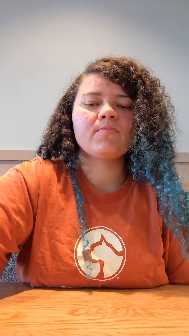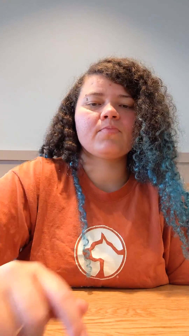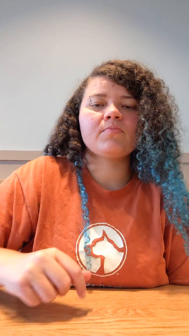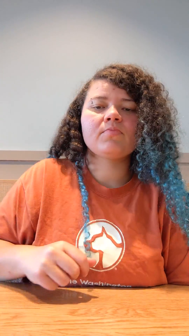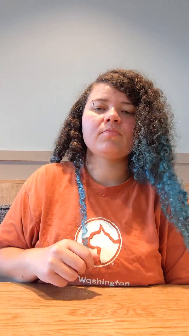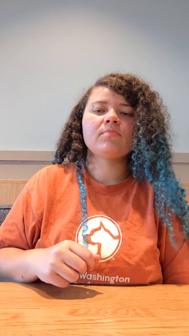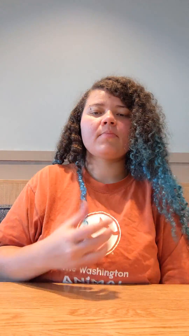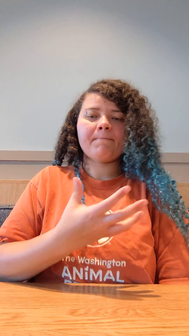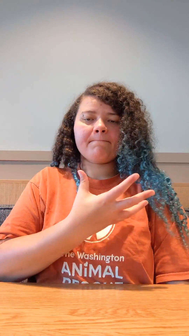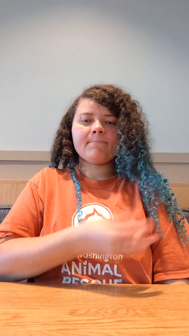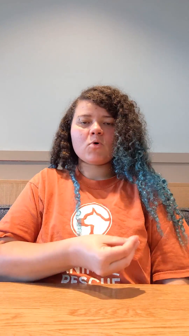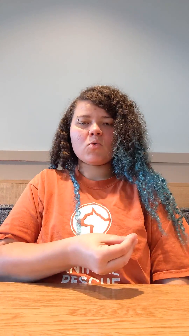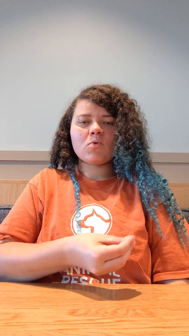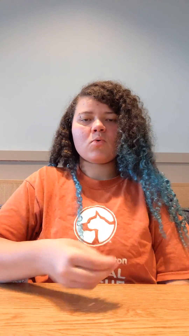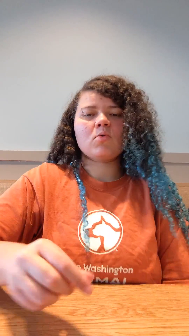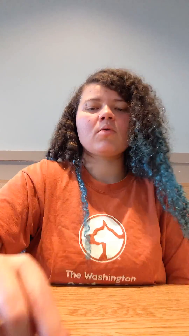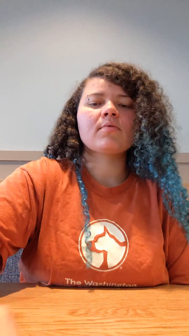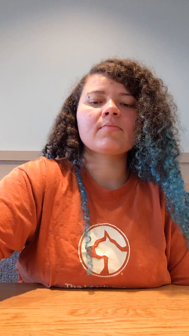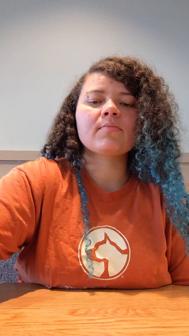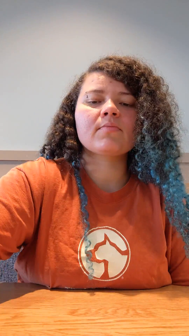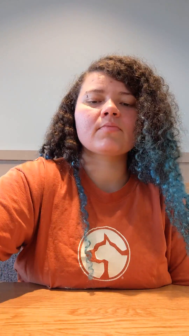poor